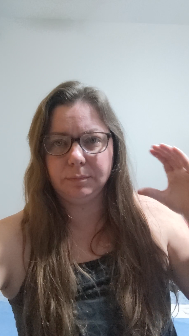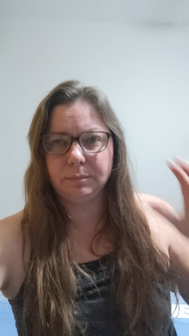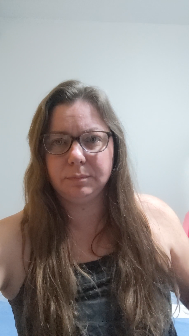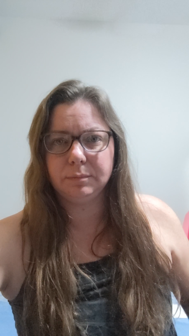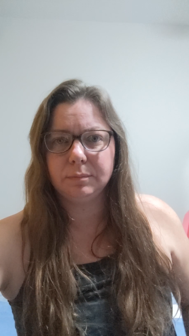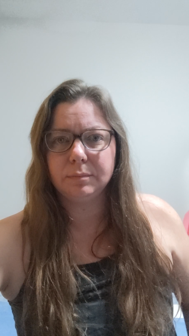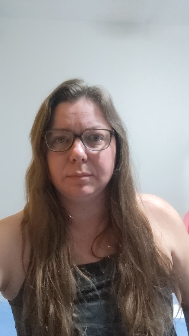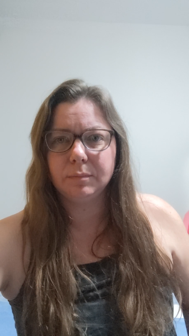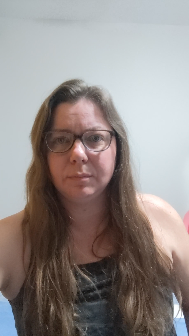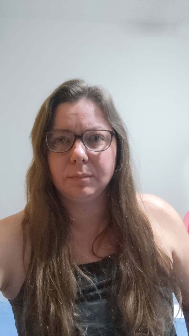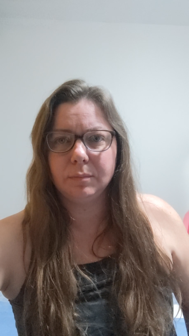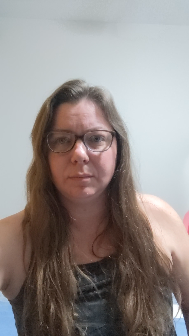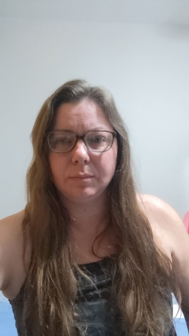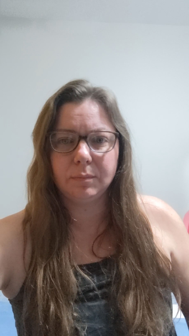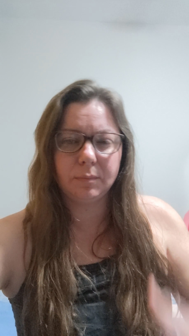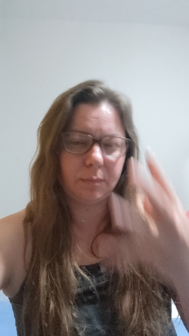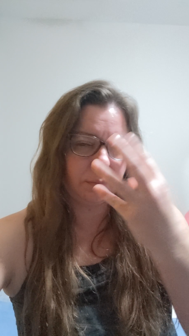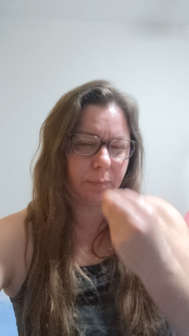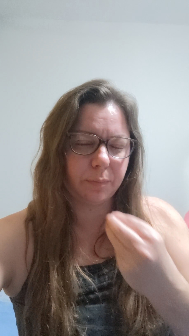asleep